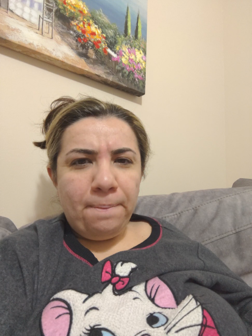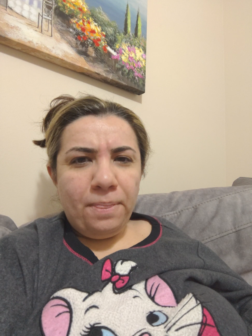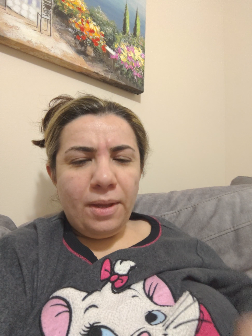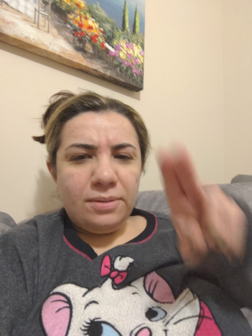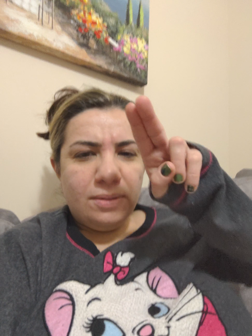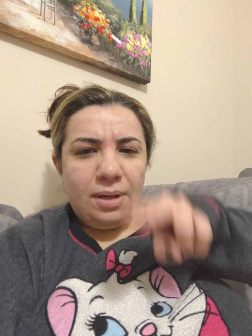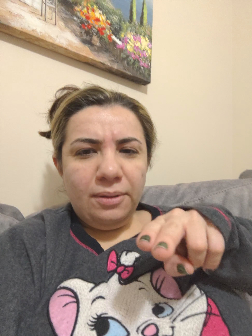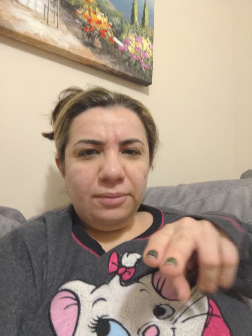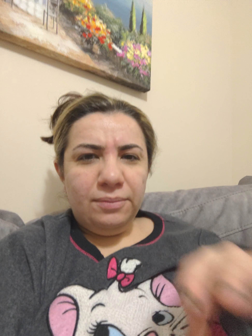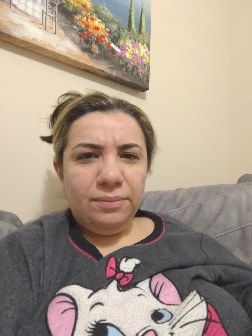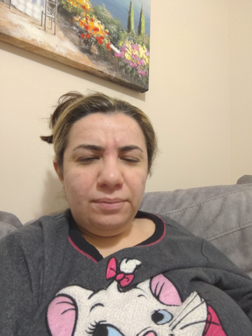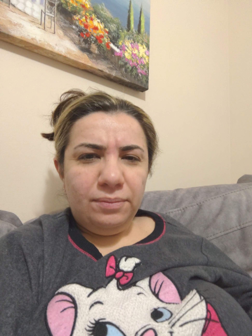chair